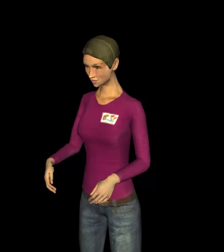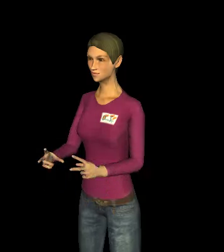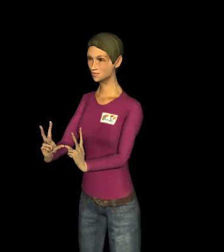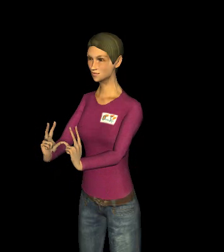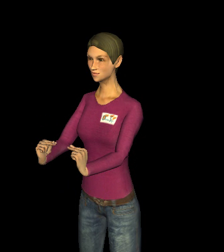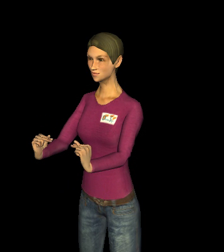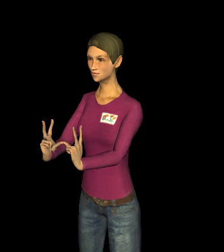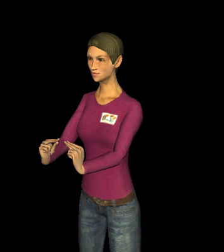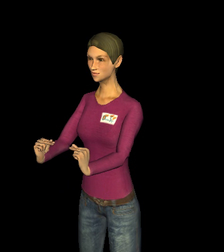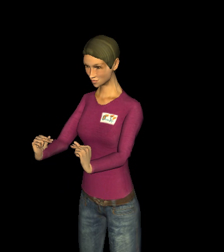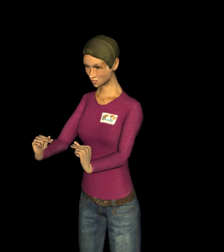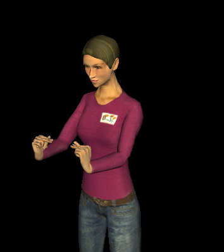يصف